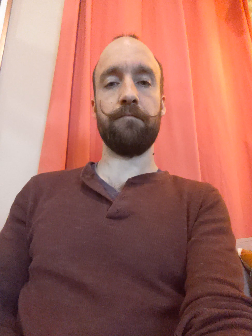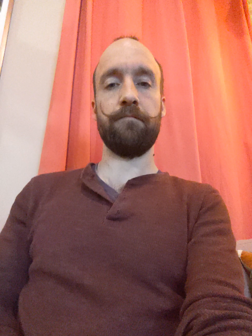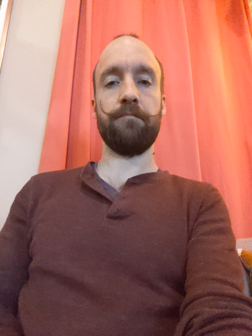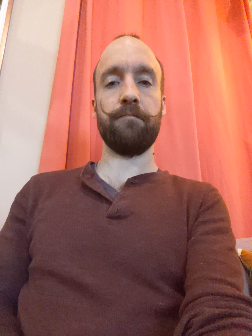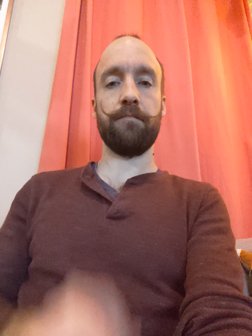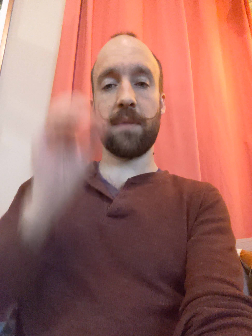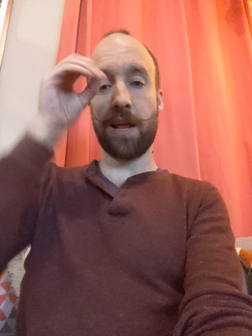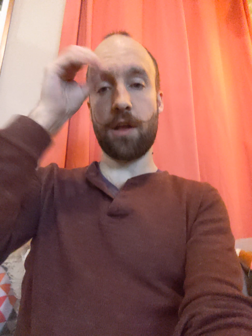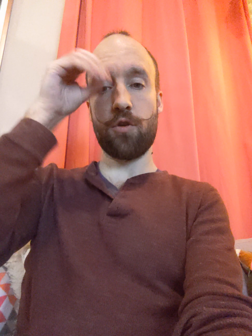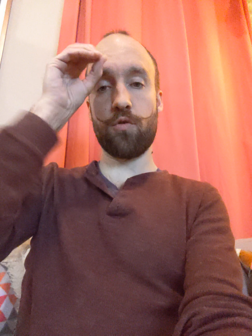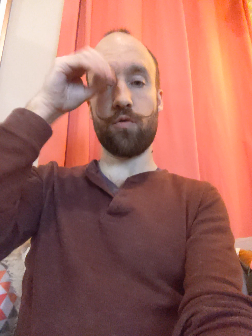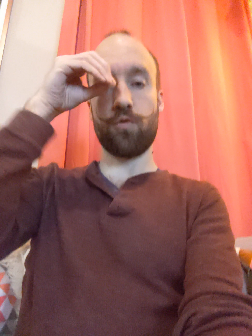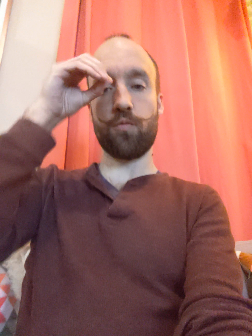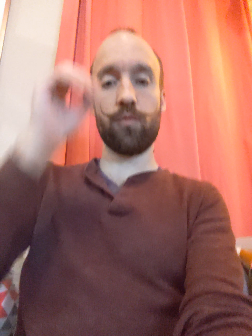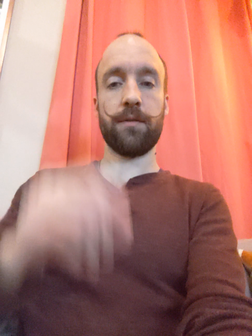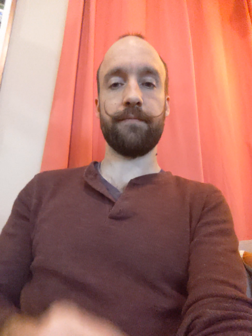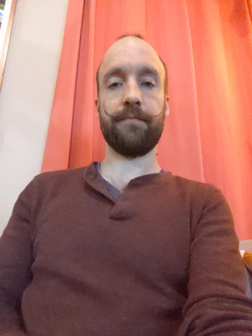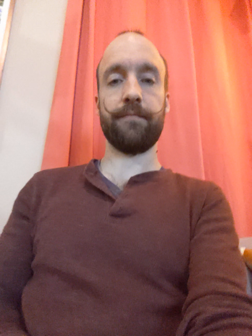owl